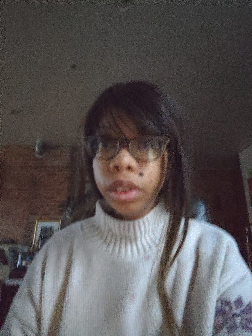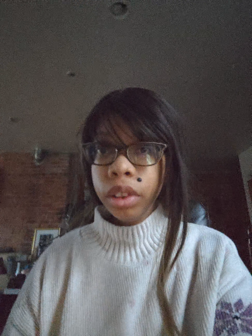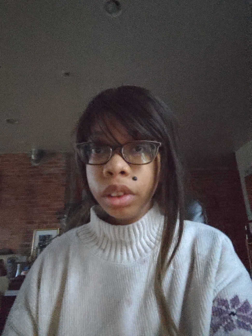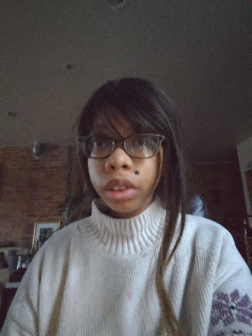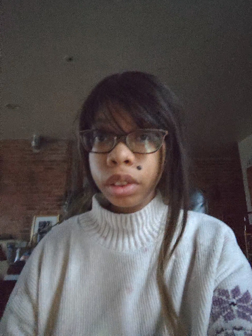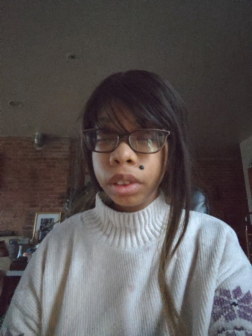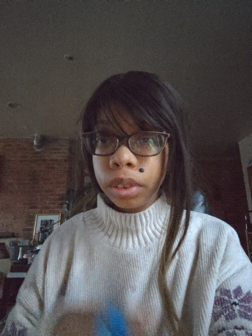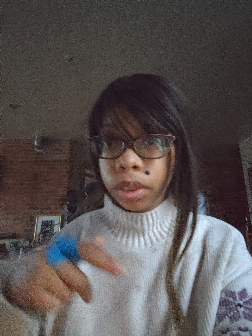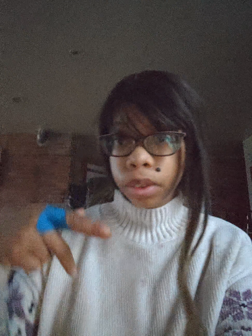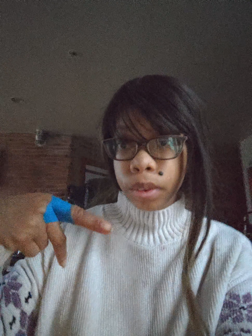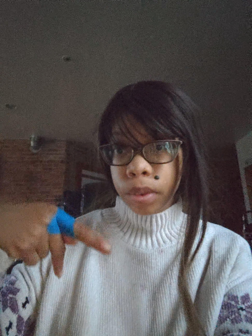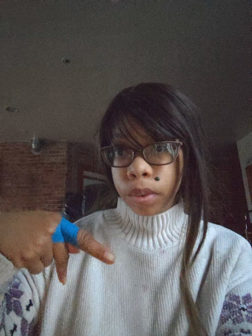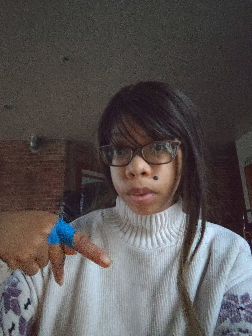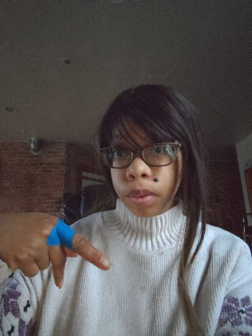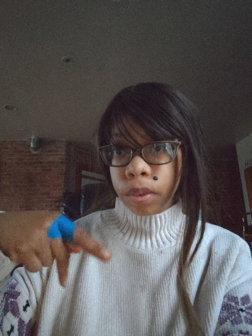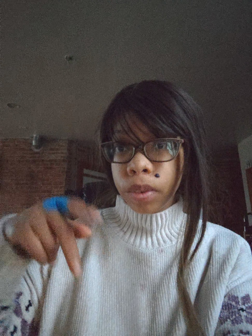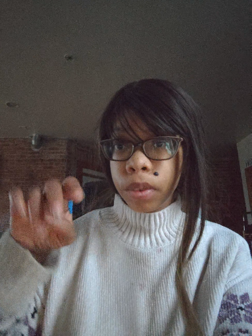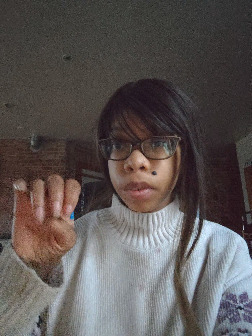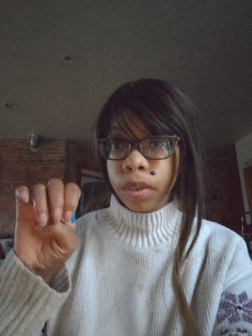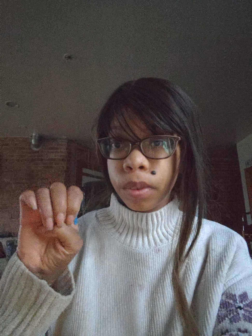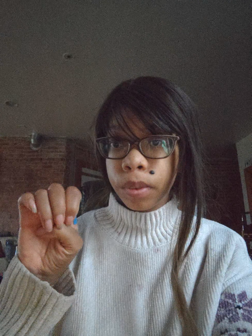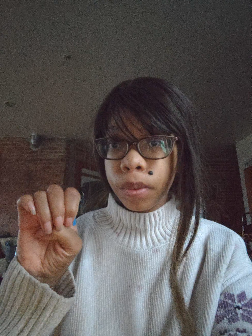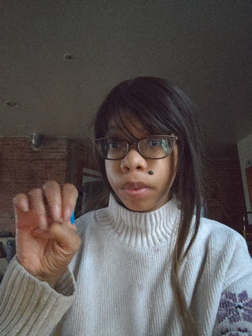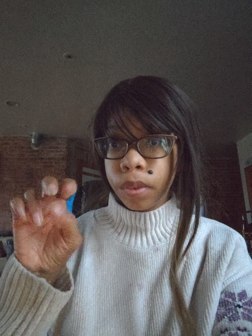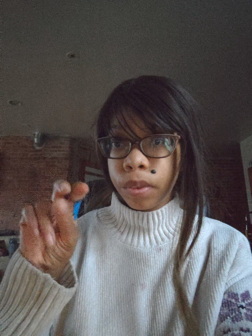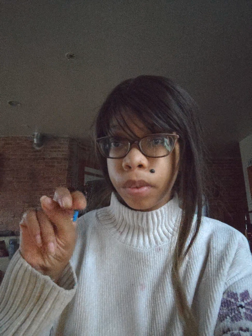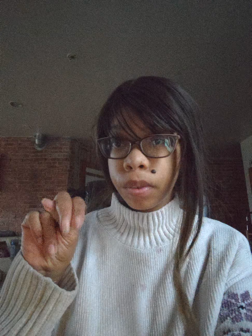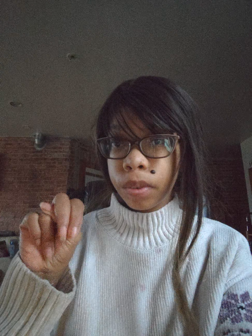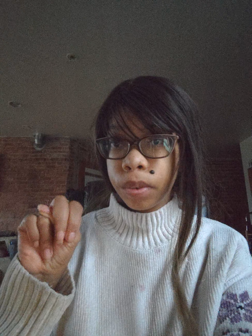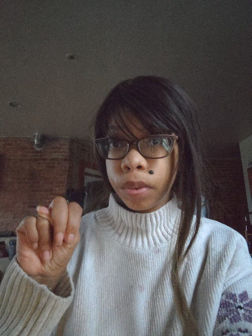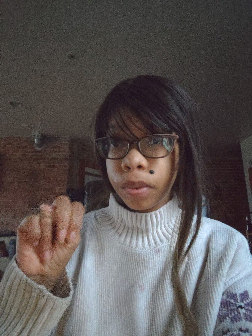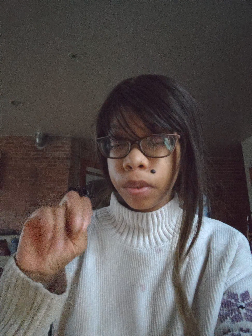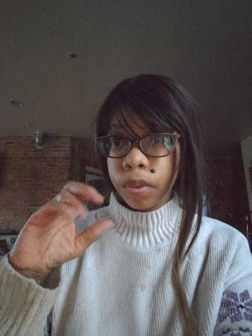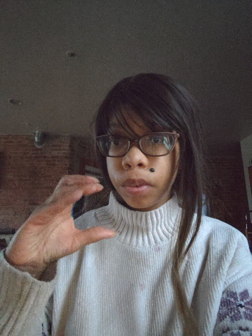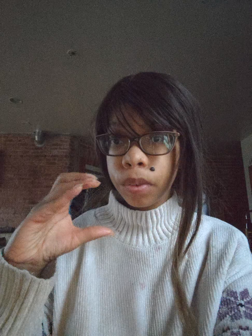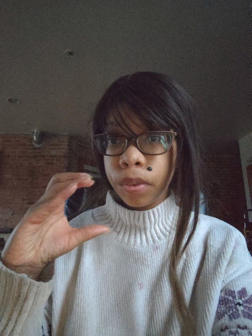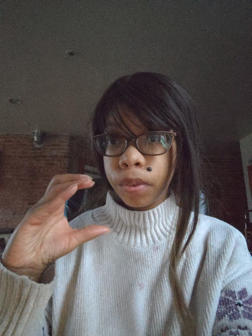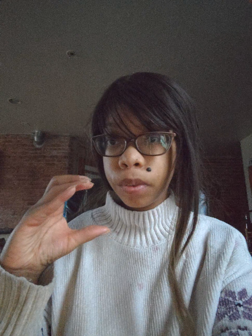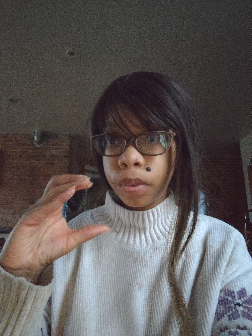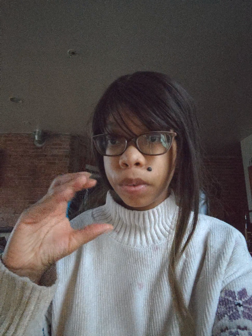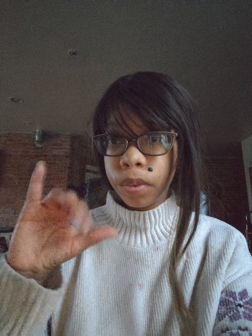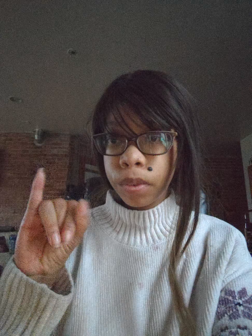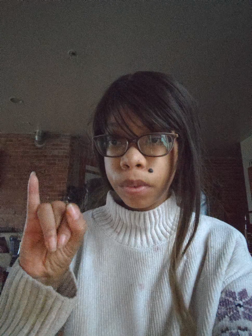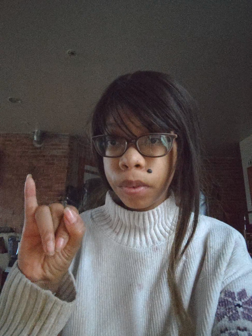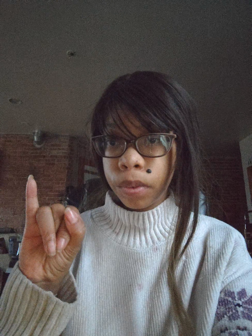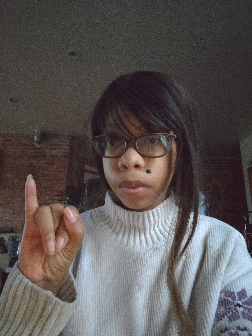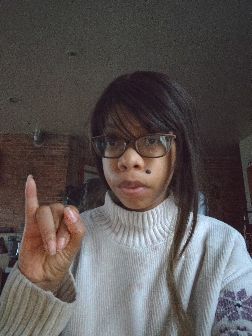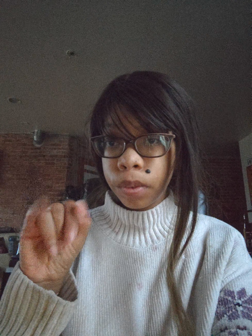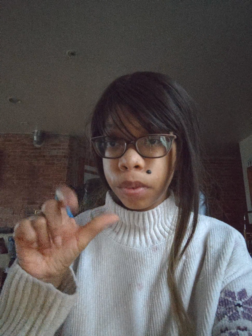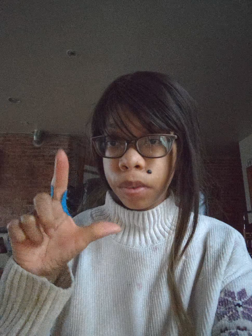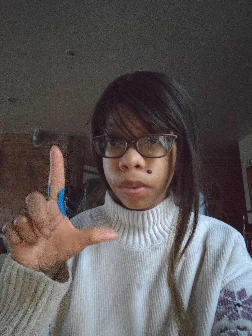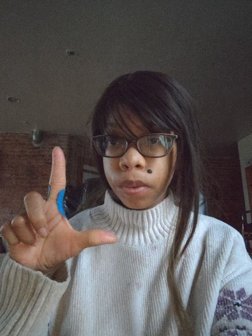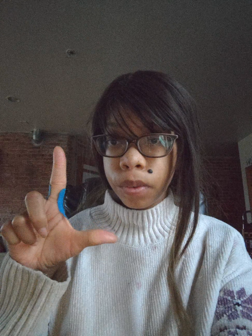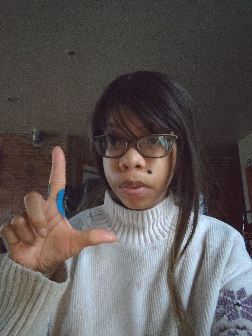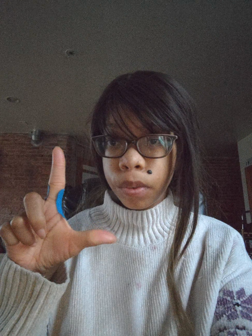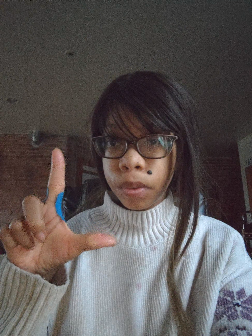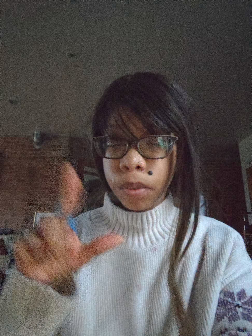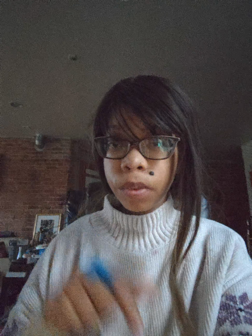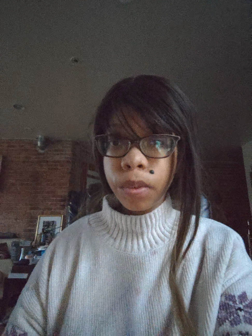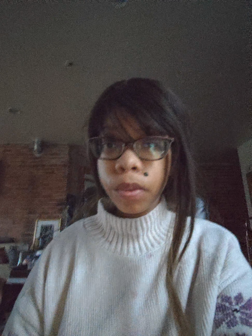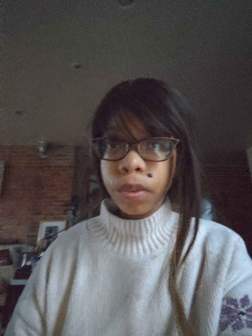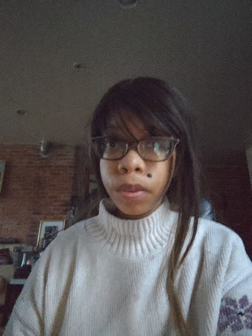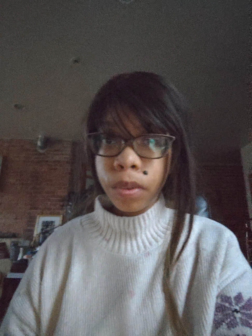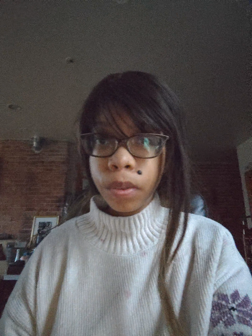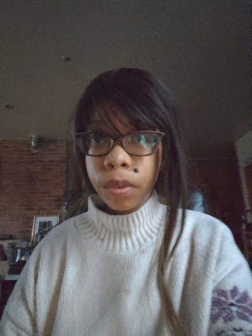pencil